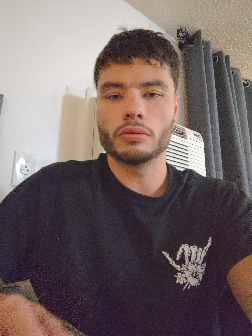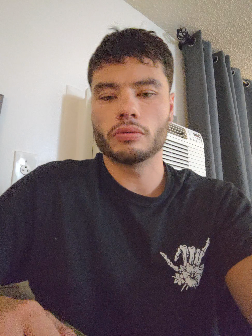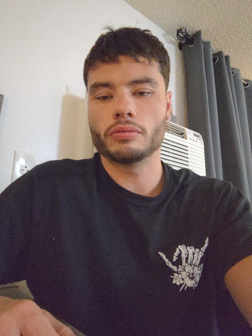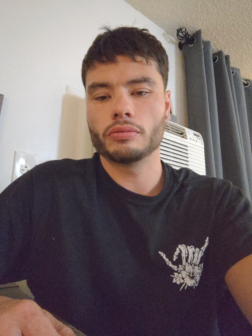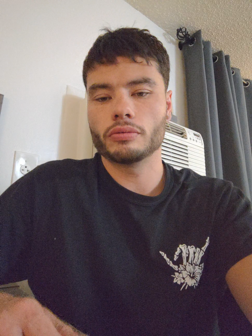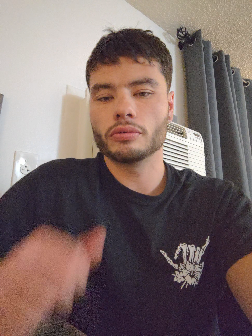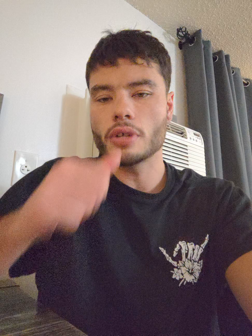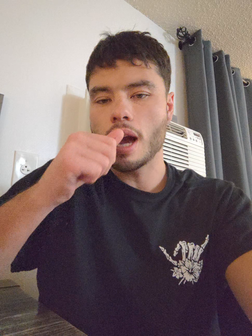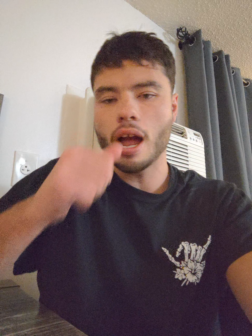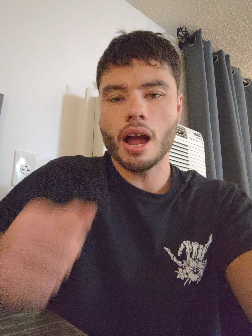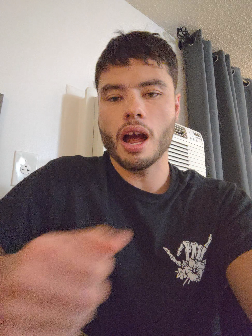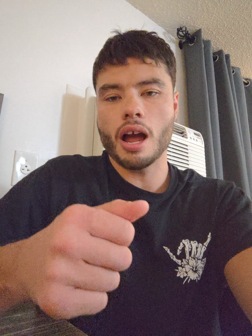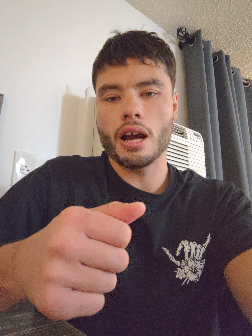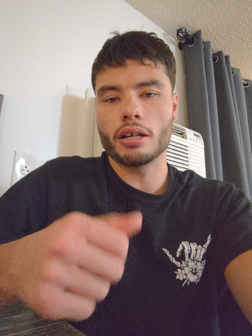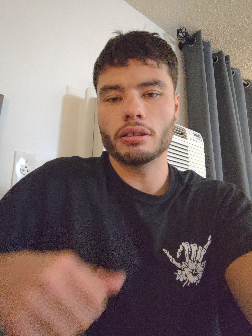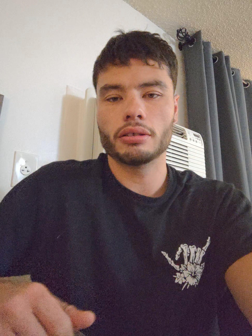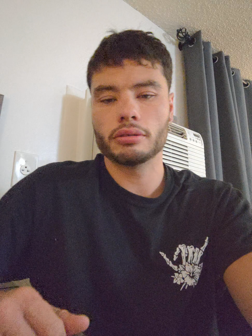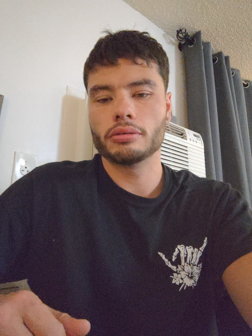hide